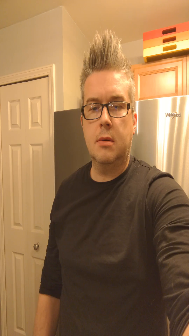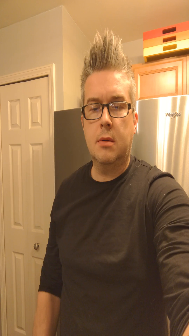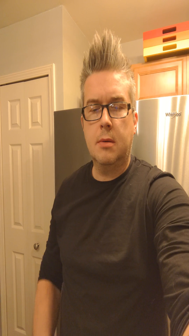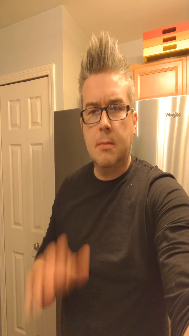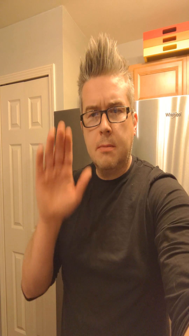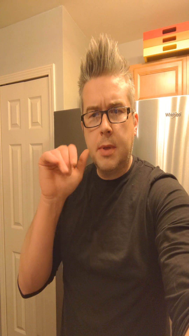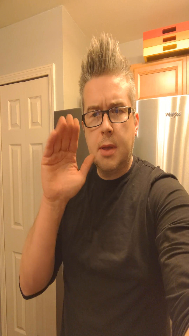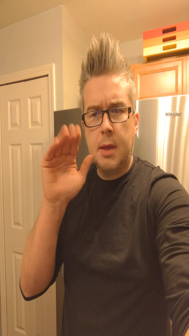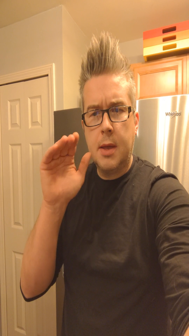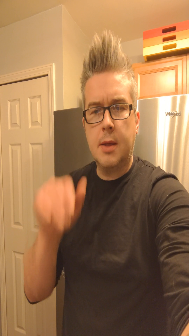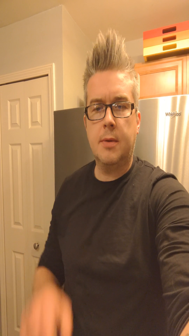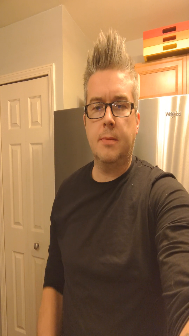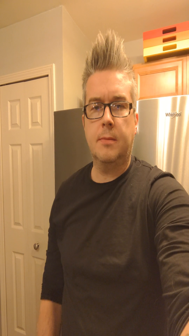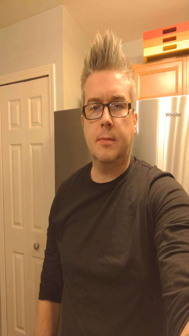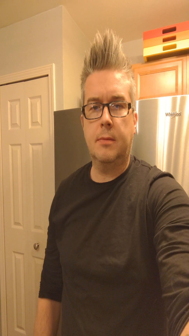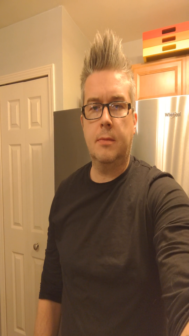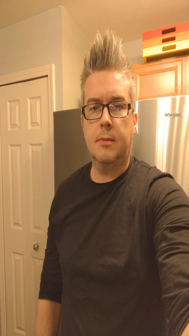bye